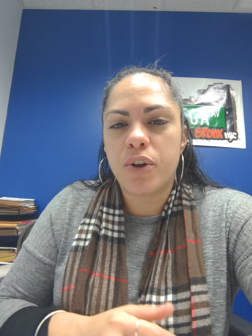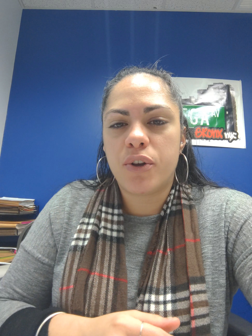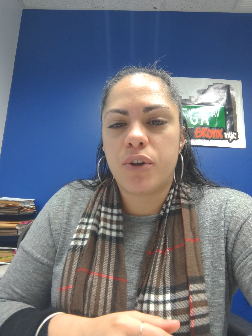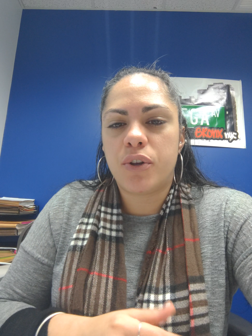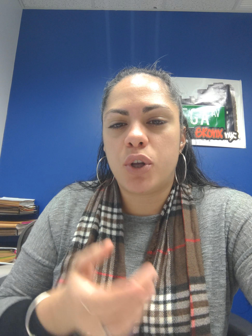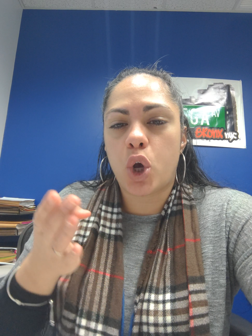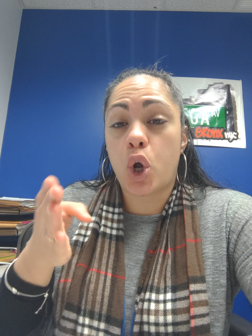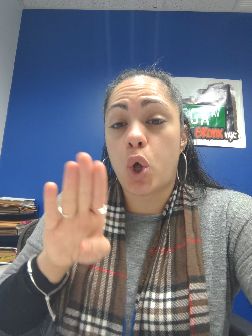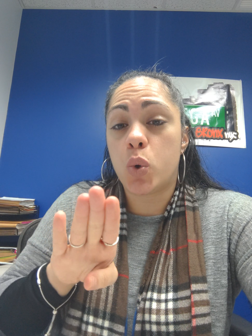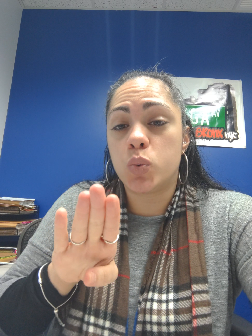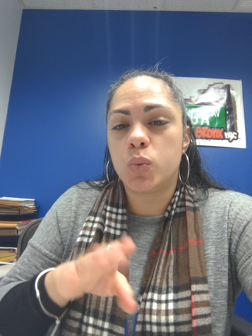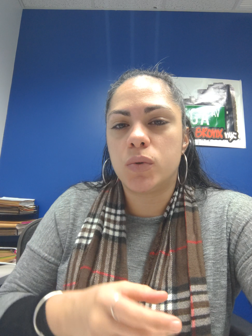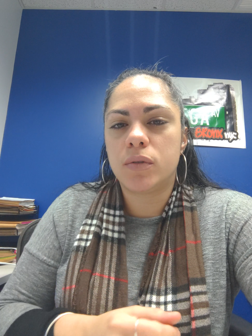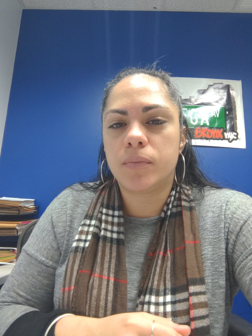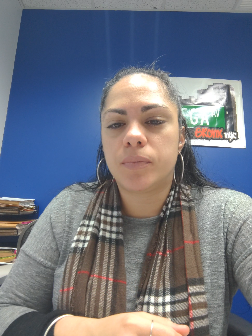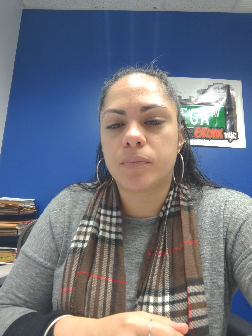close